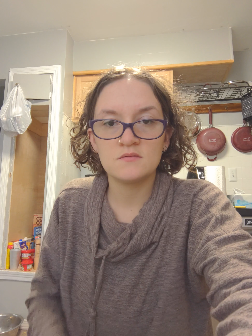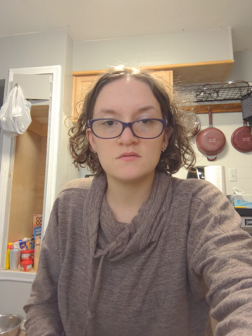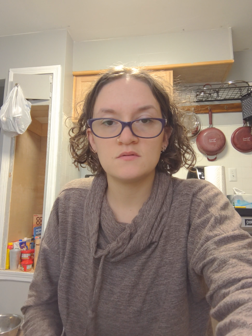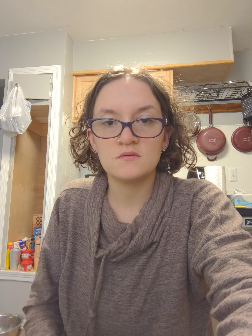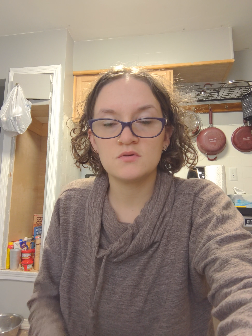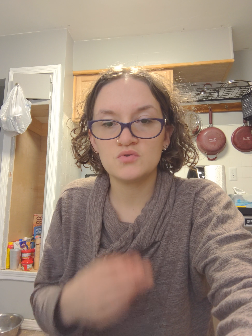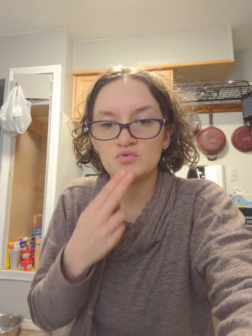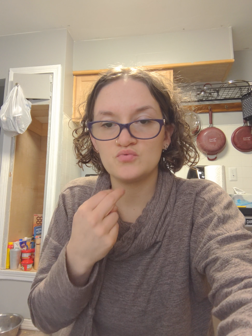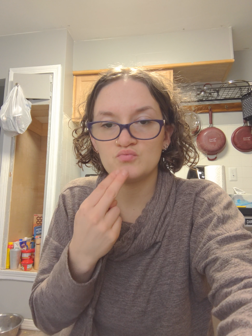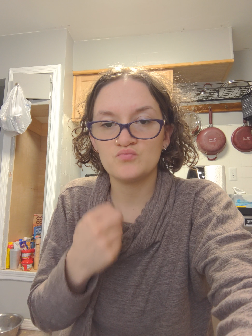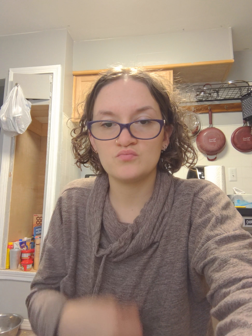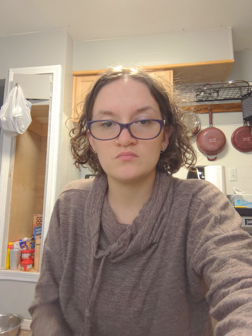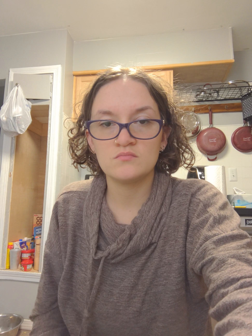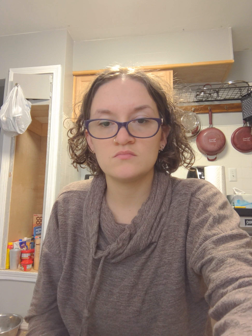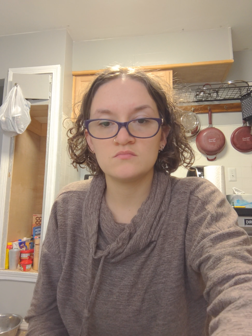cute